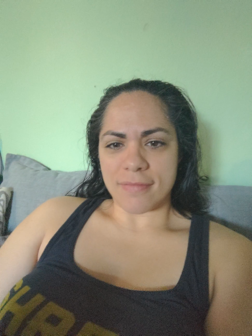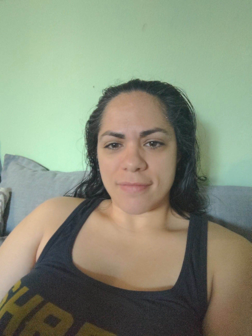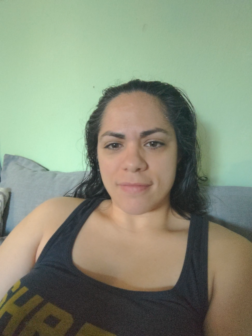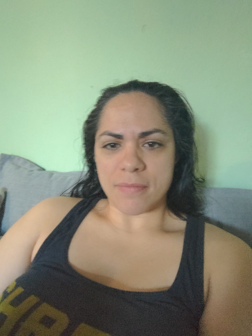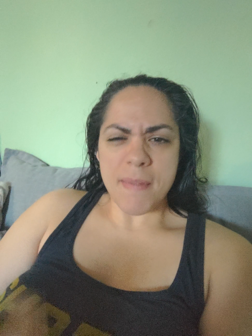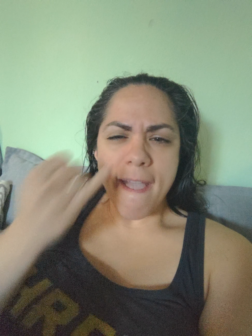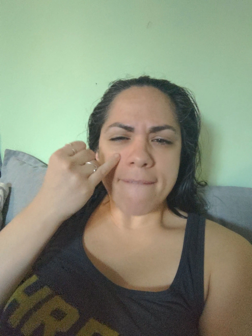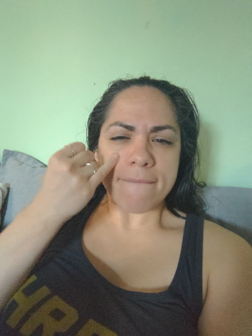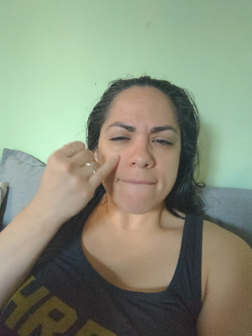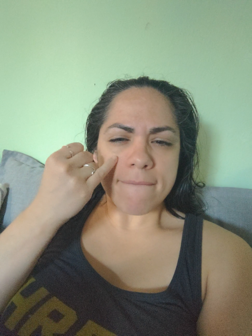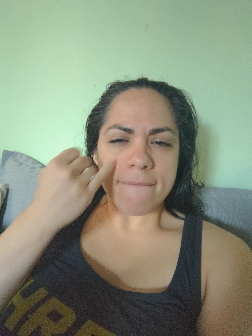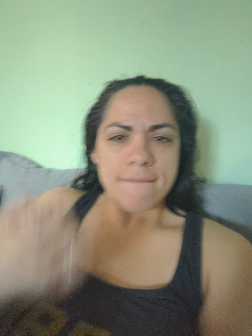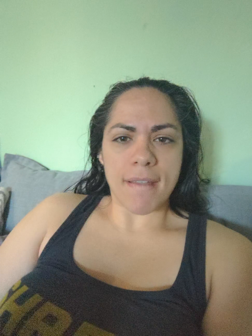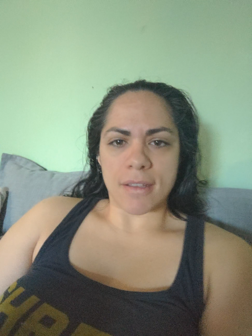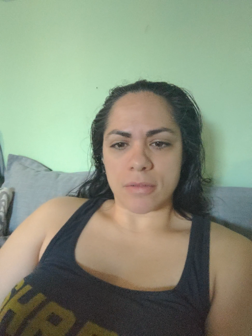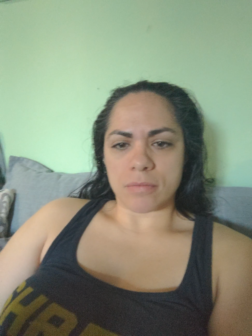if